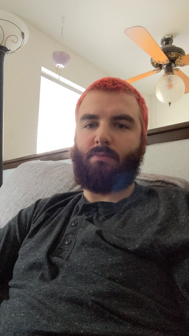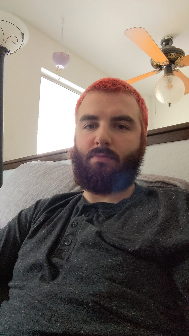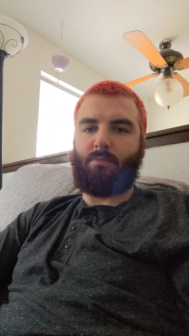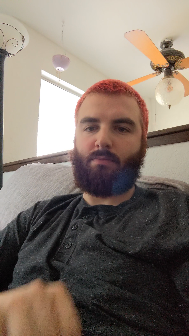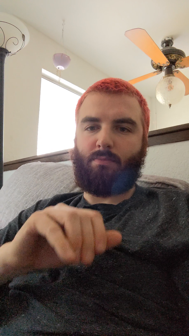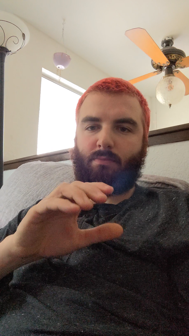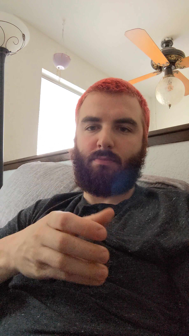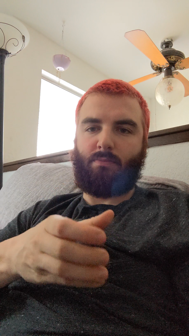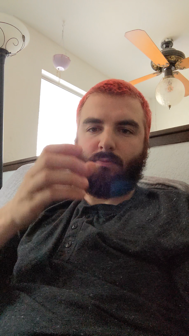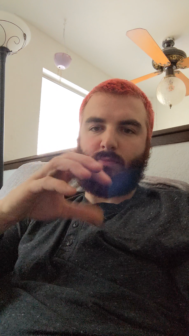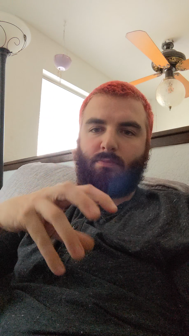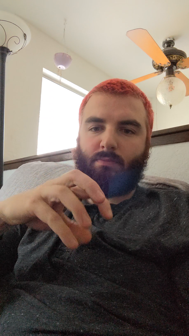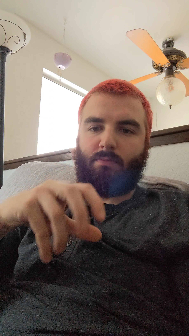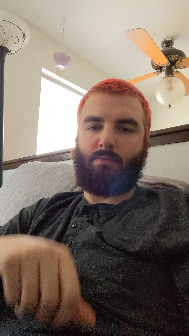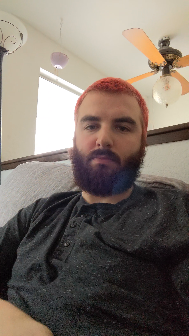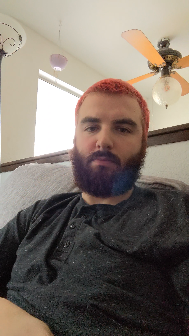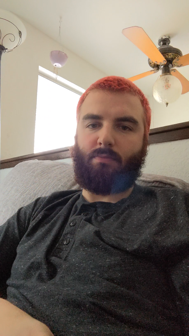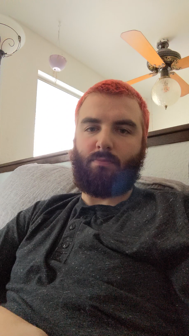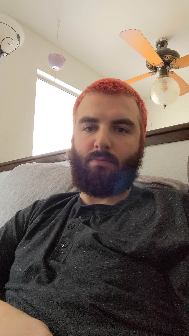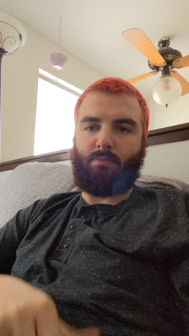jar